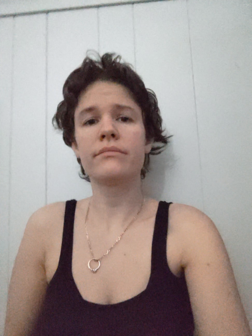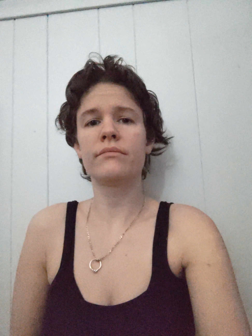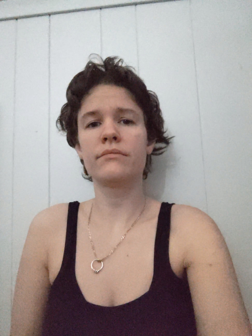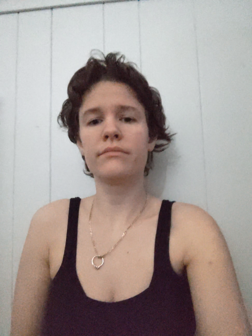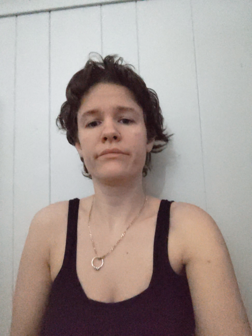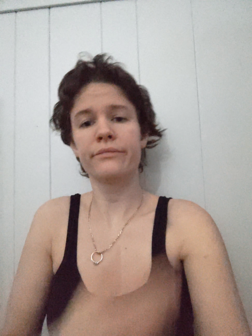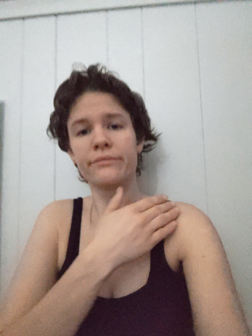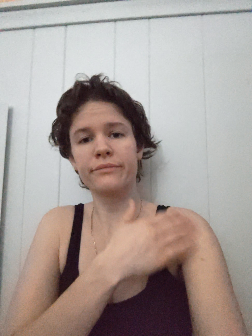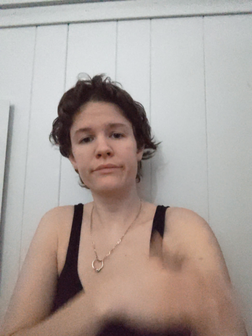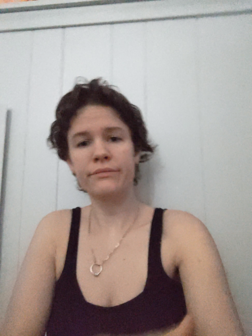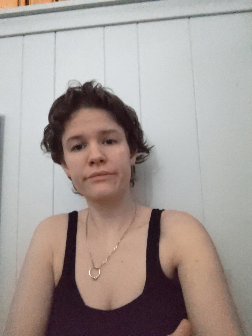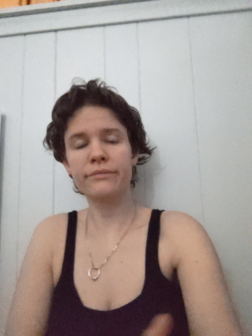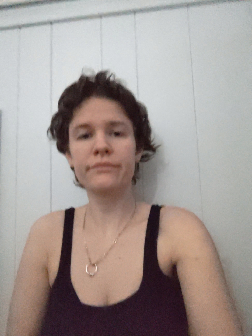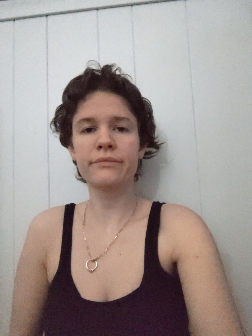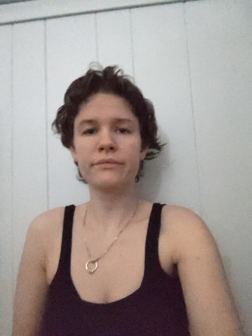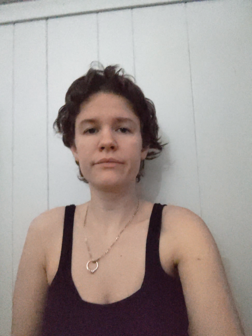arm